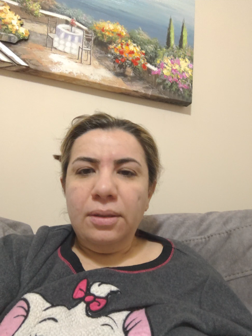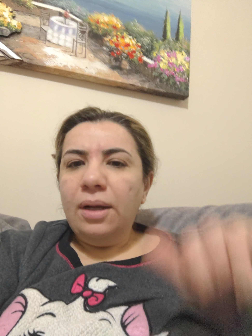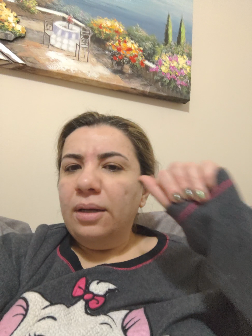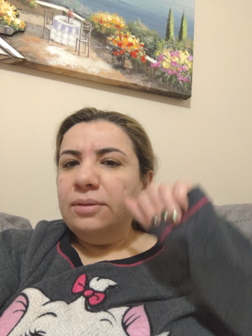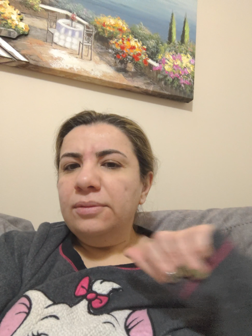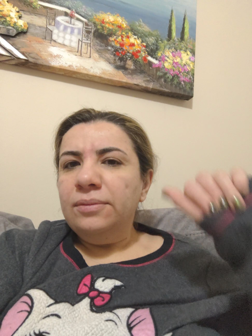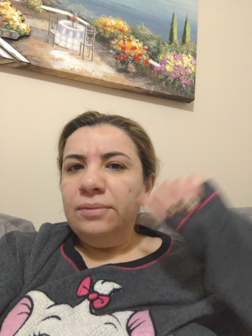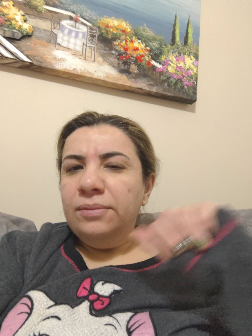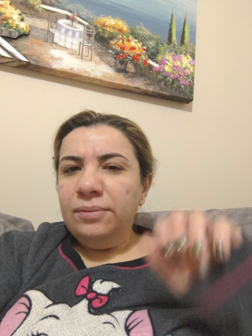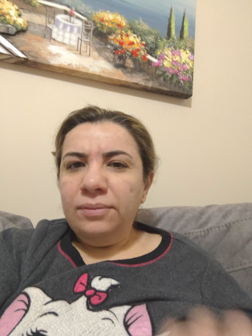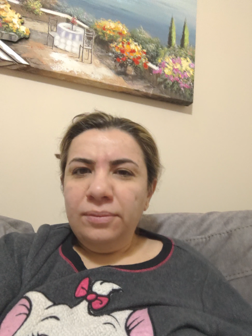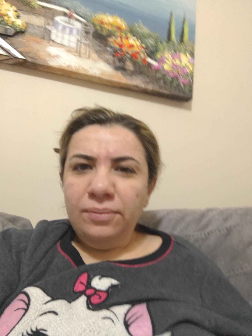aunt